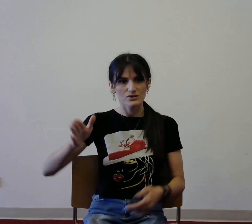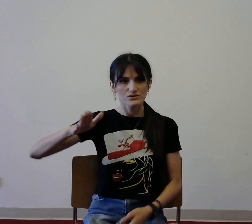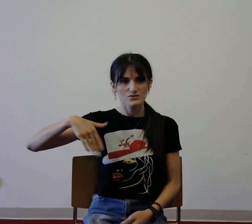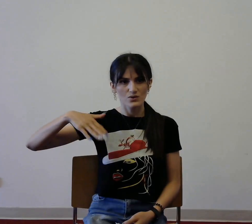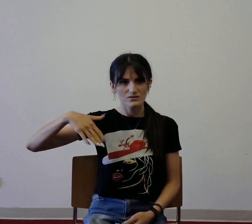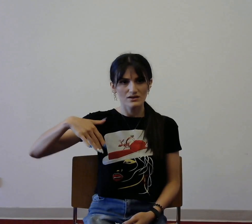sonra